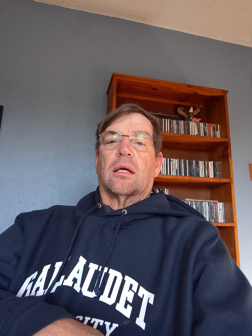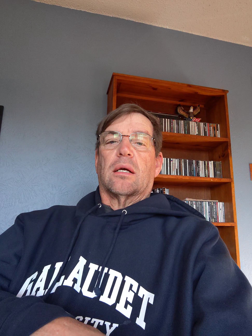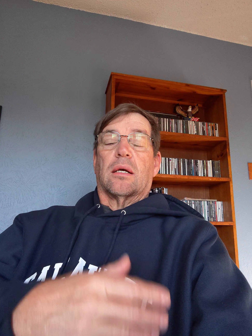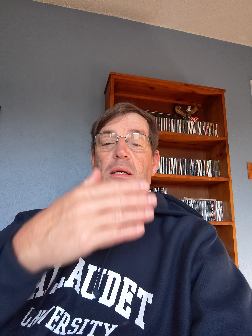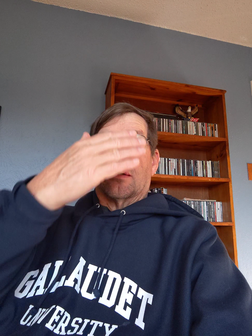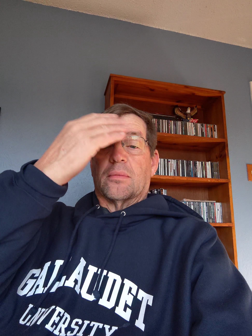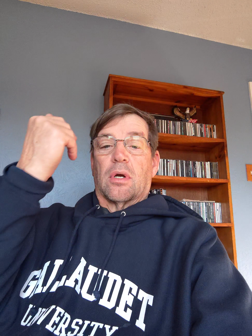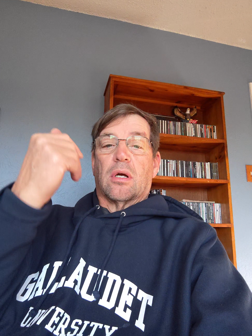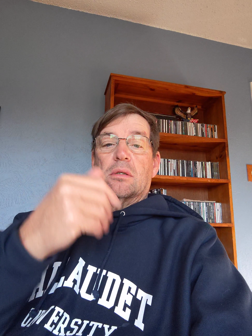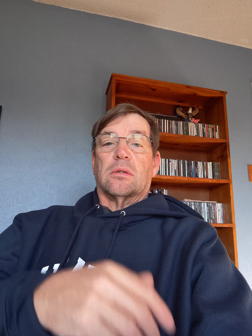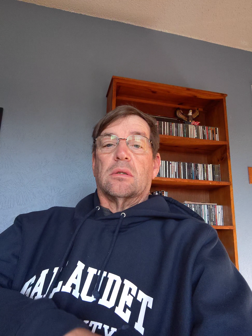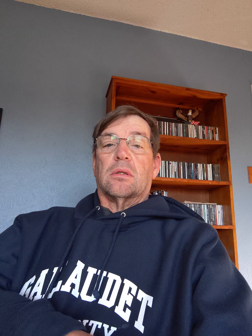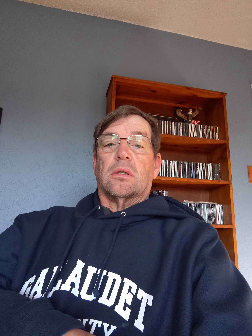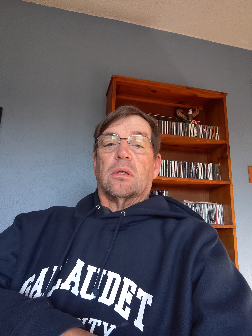because